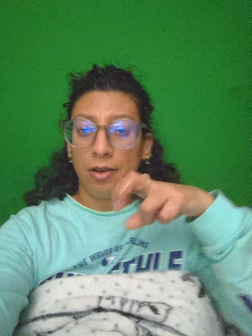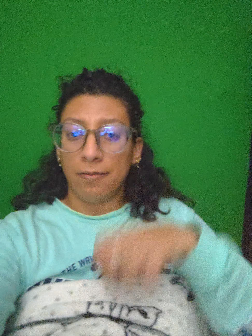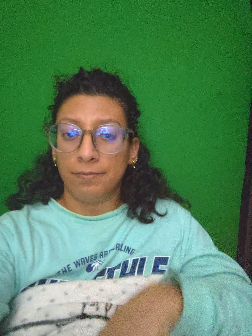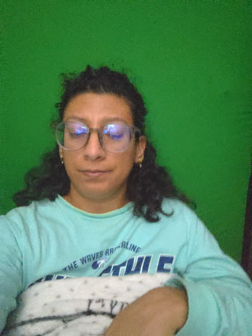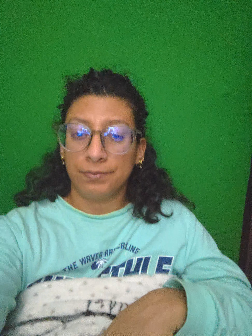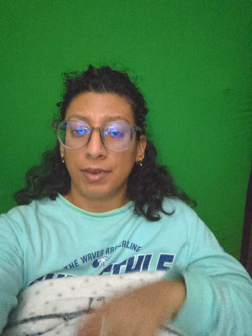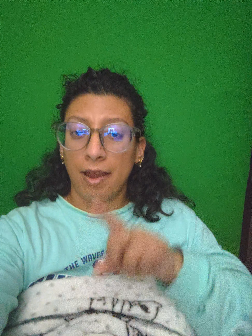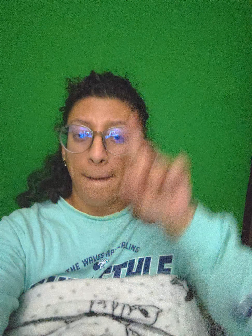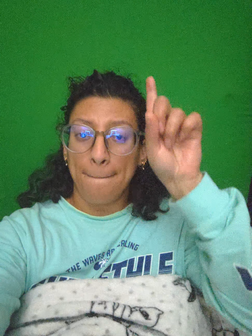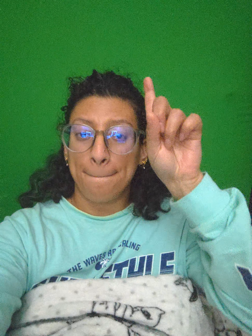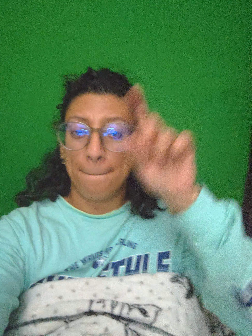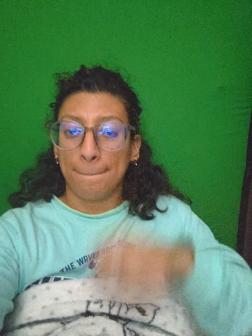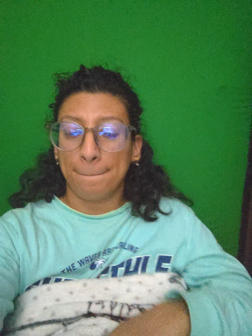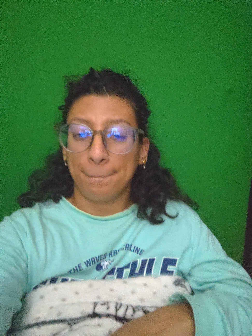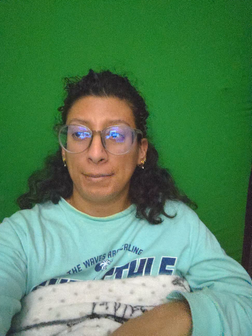up